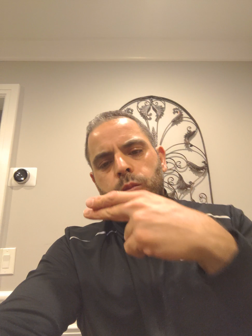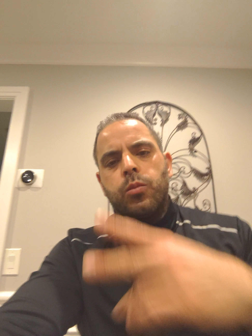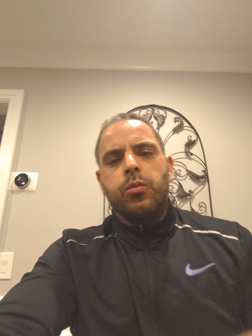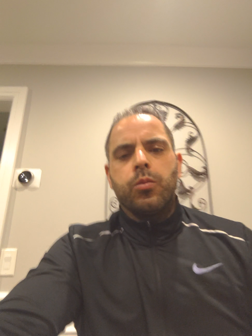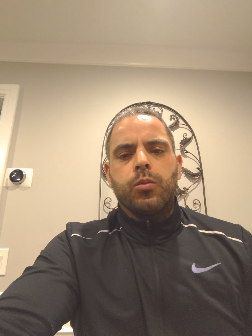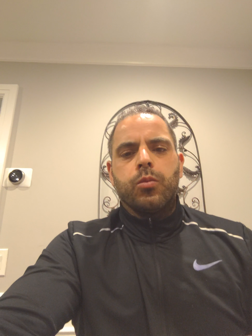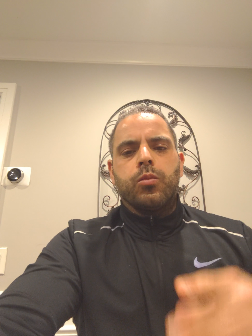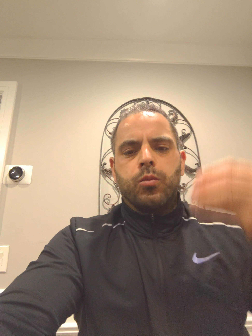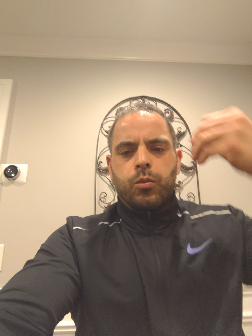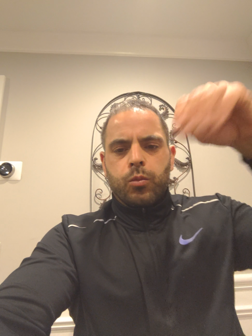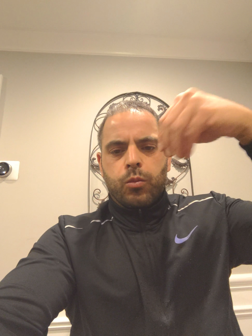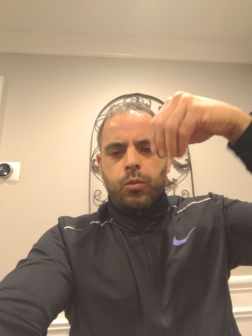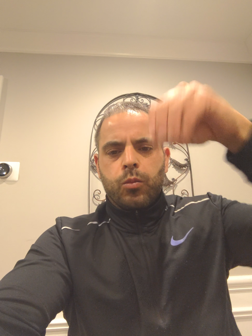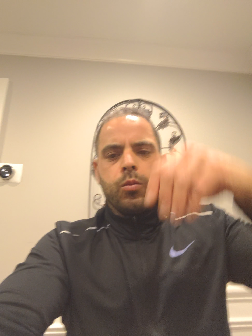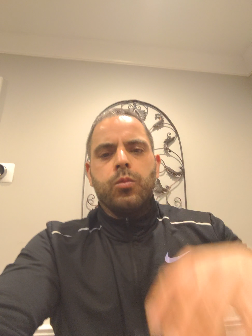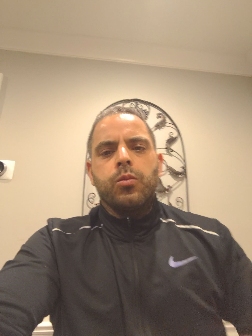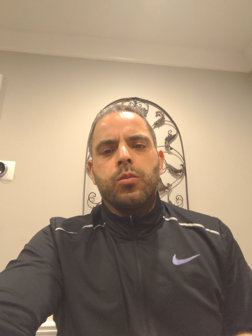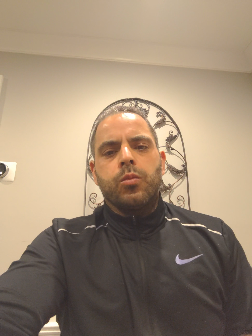store